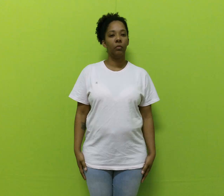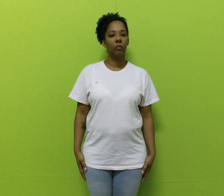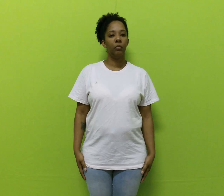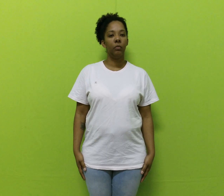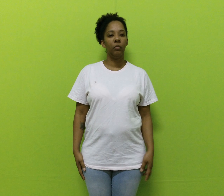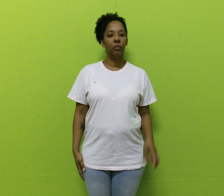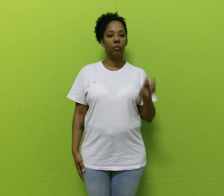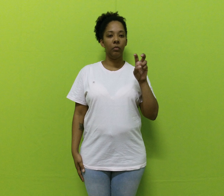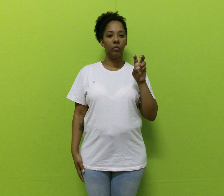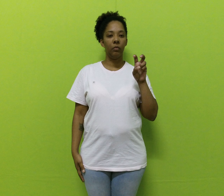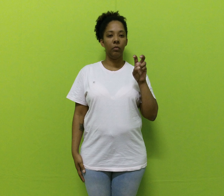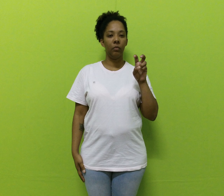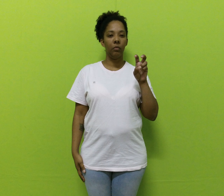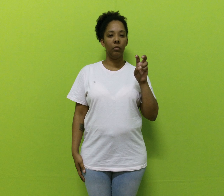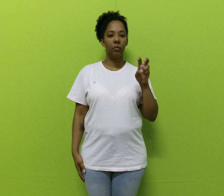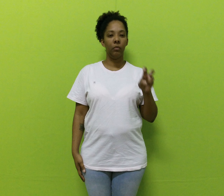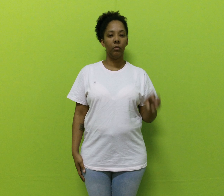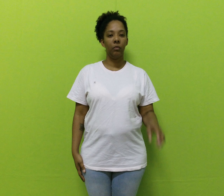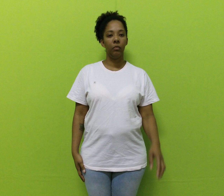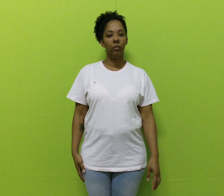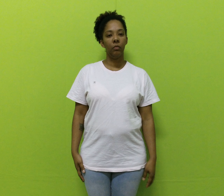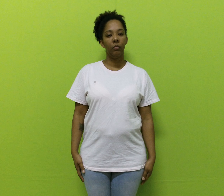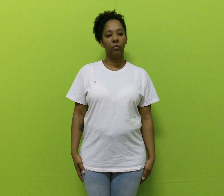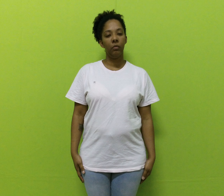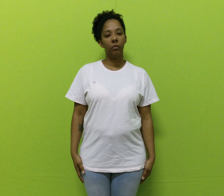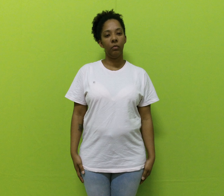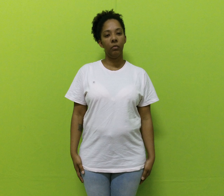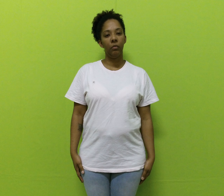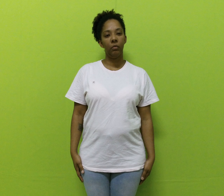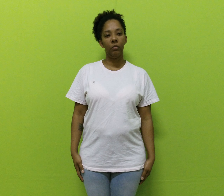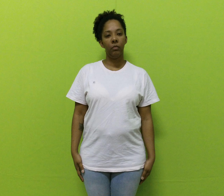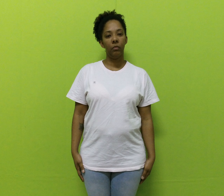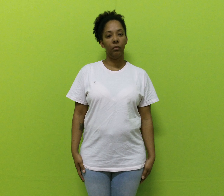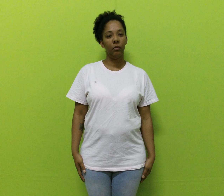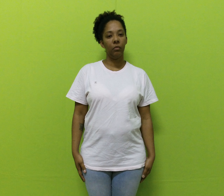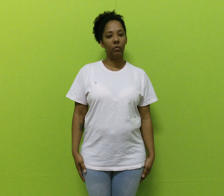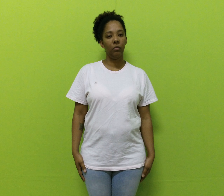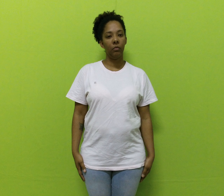cinco